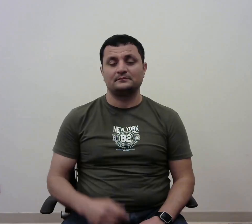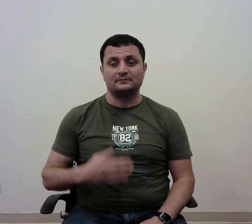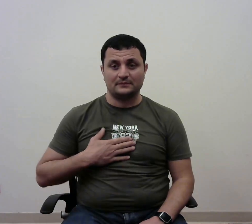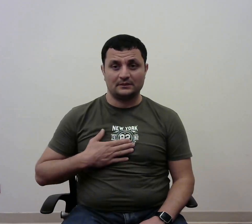mən